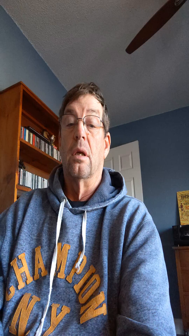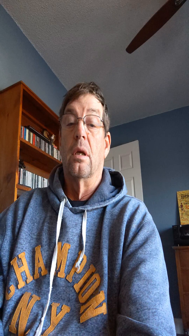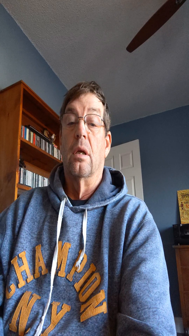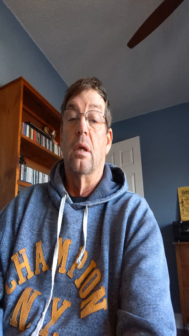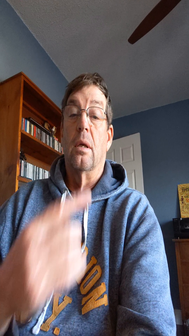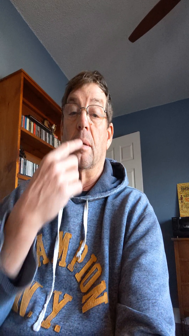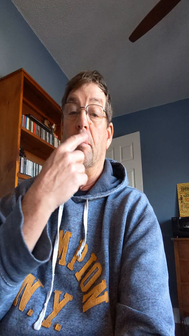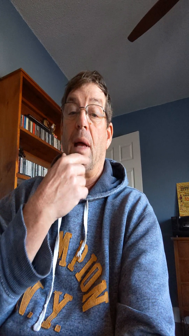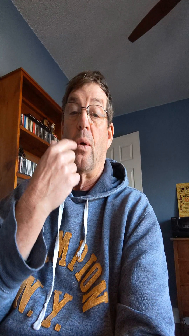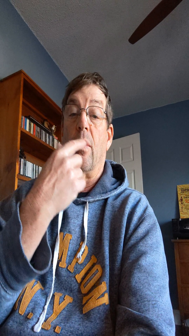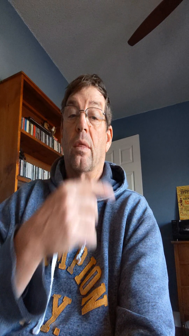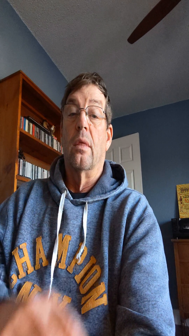mouth